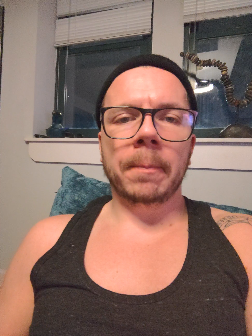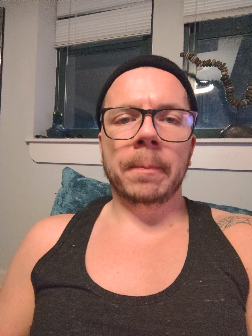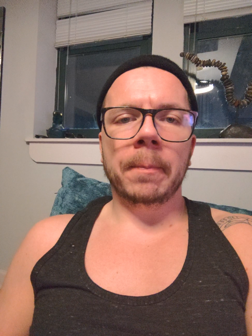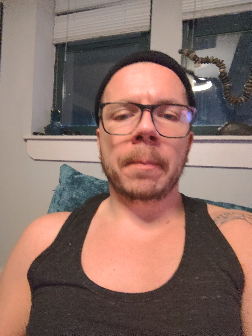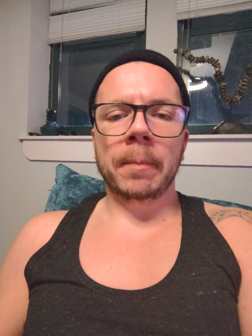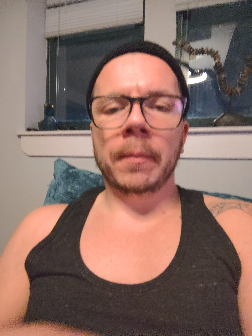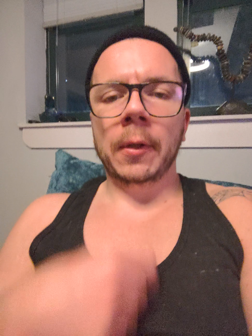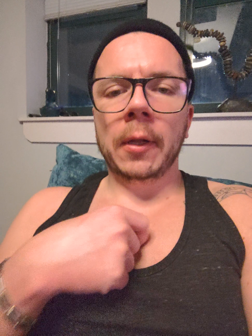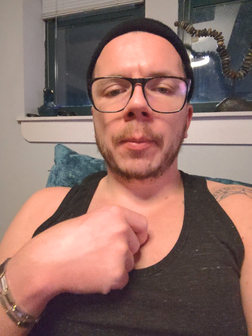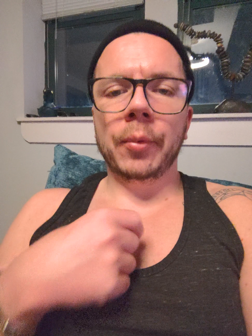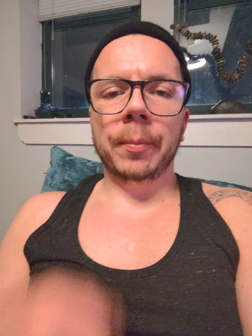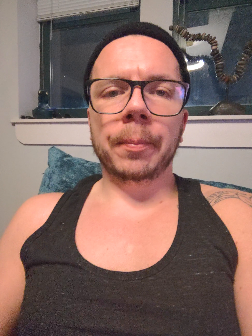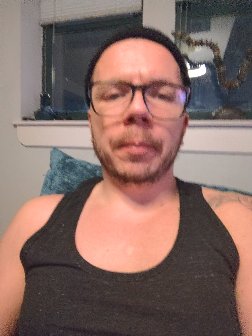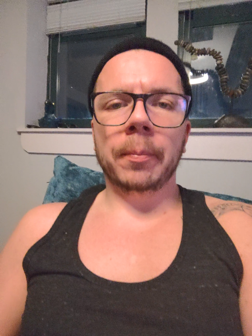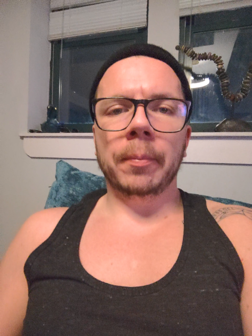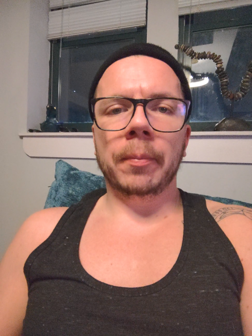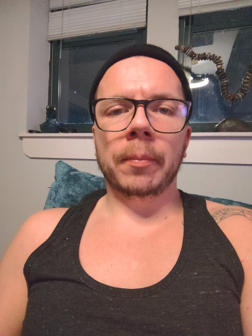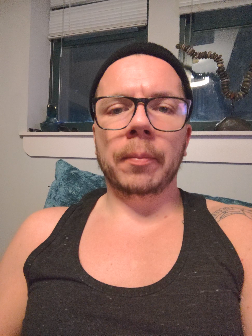zipper